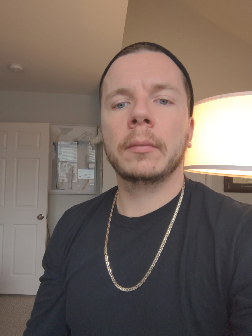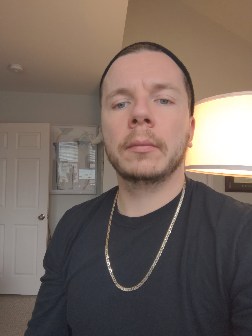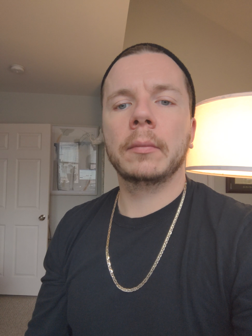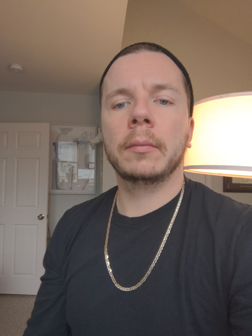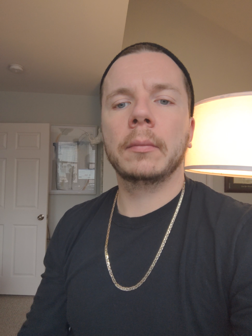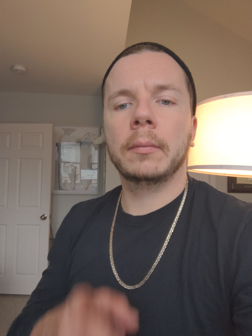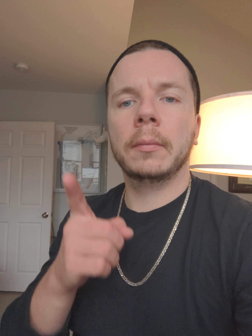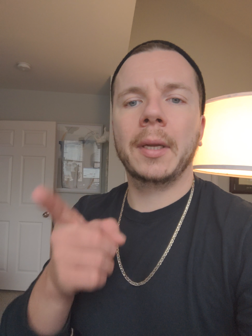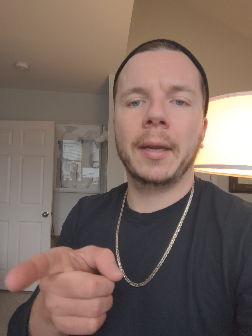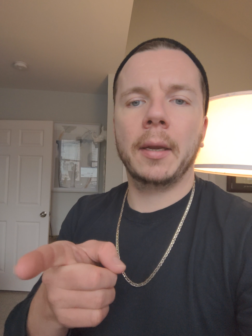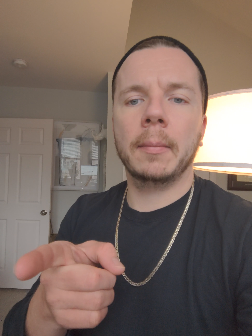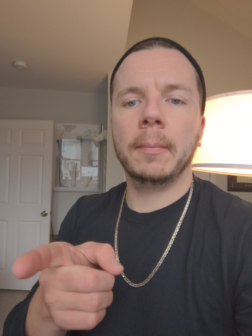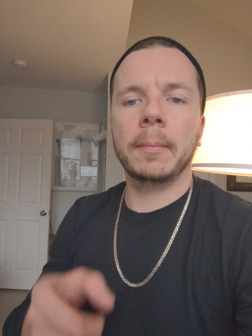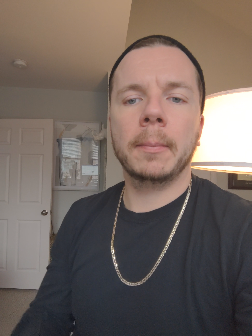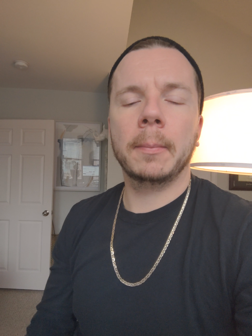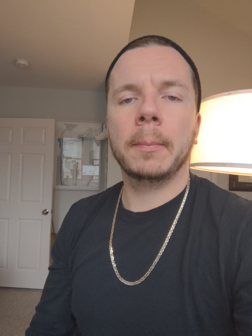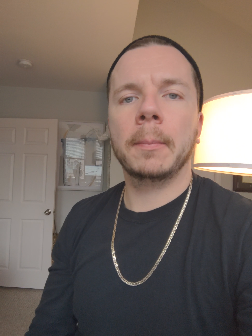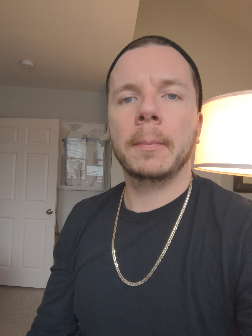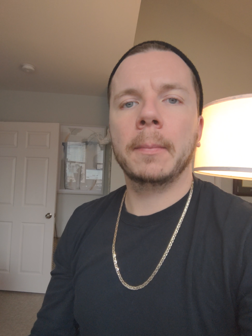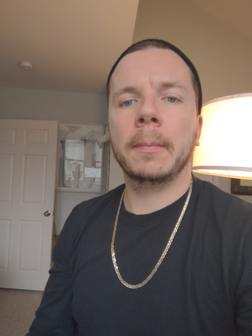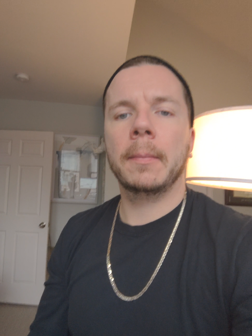he/she/it